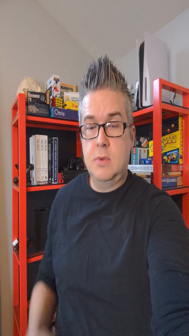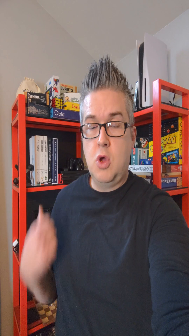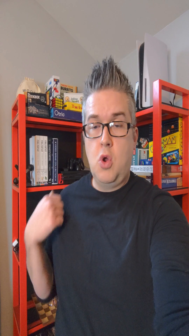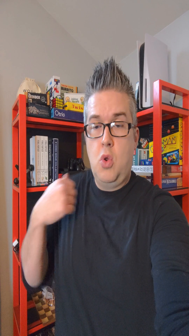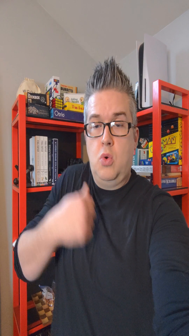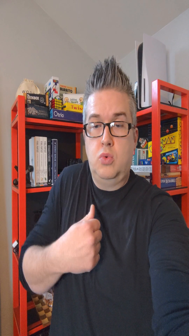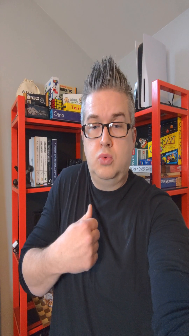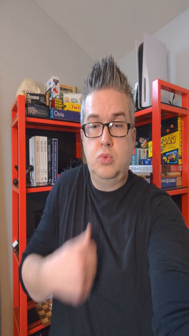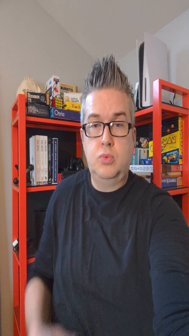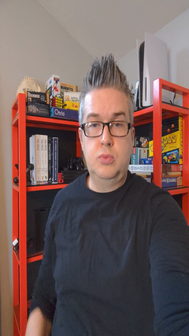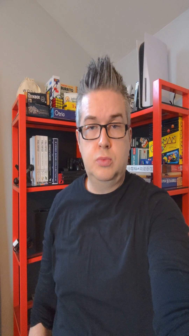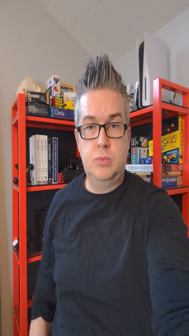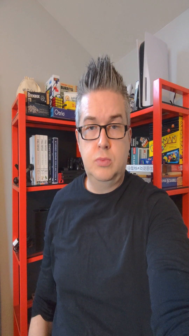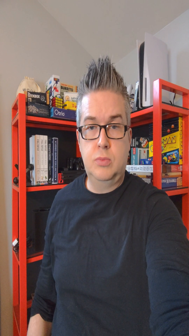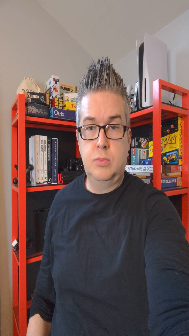jacket